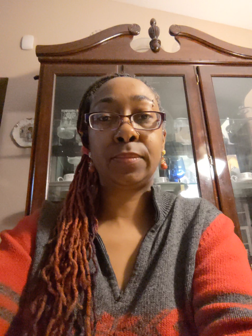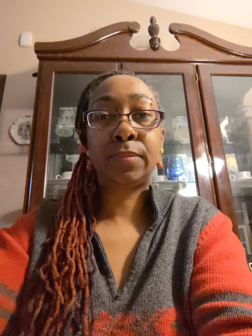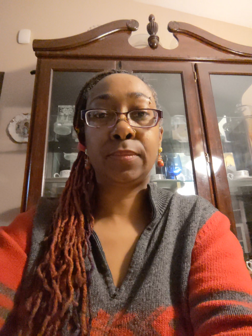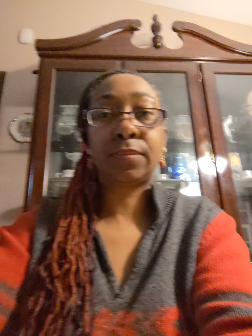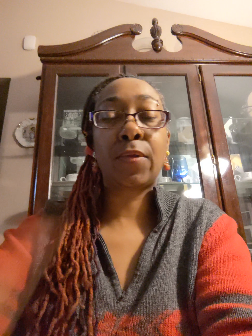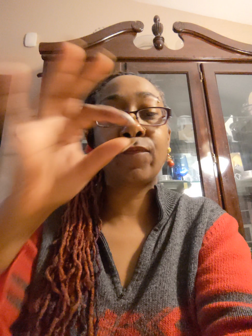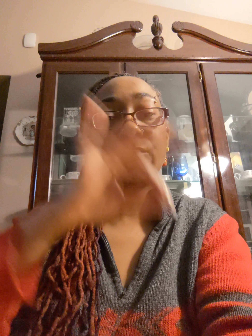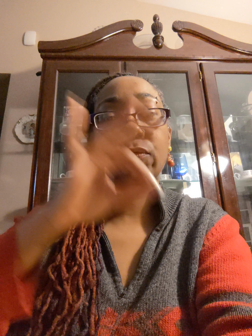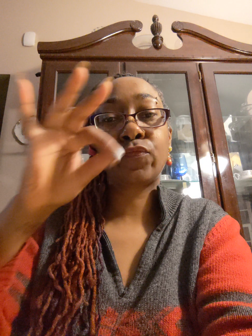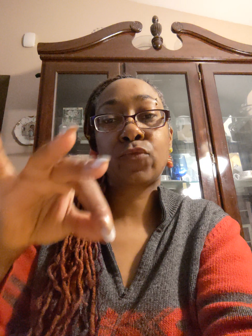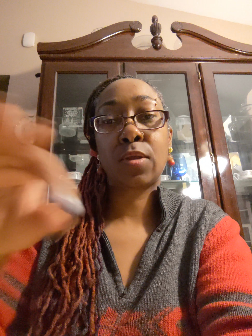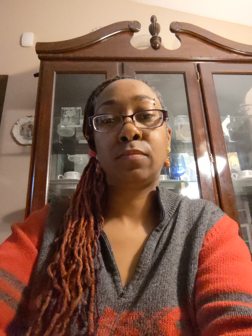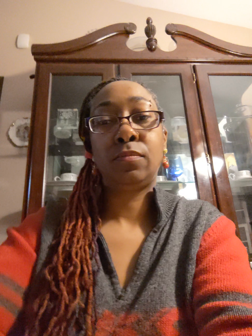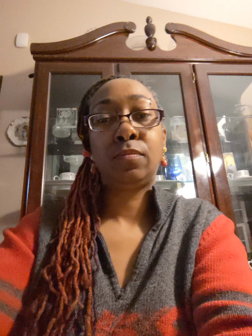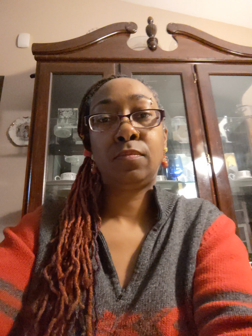french fries